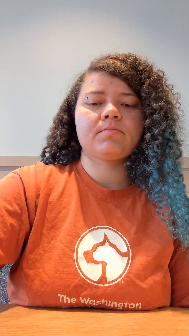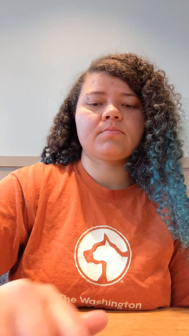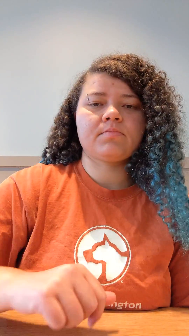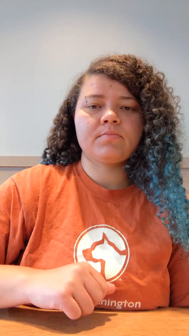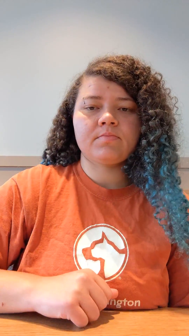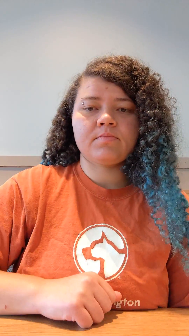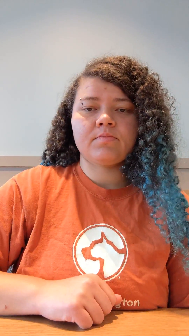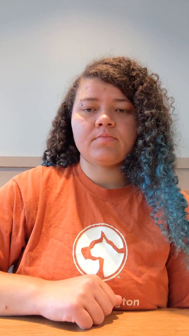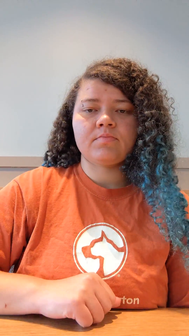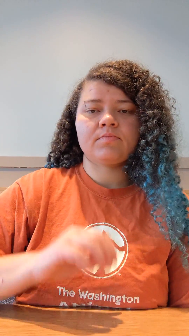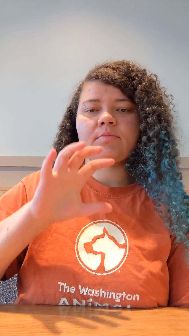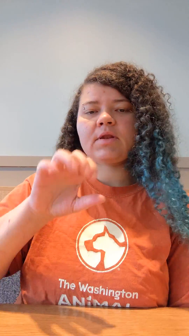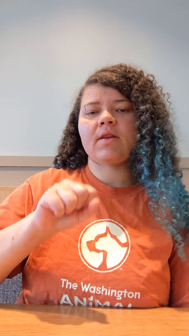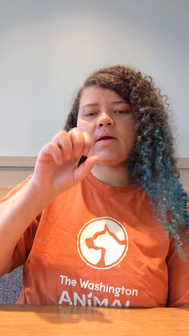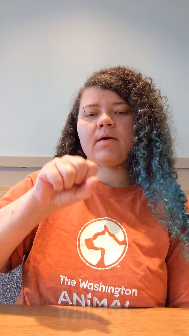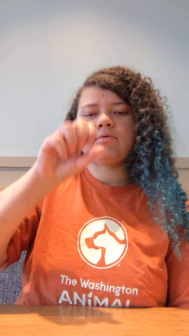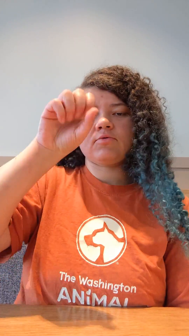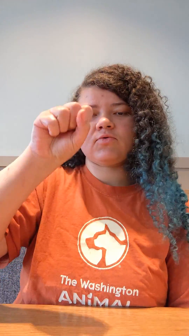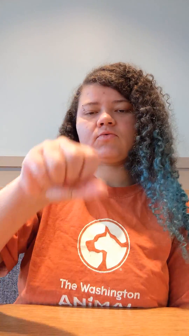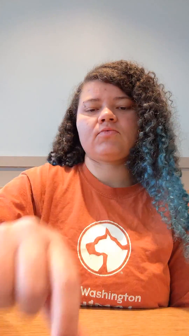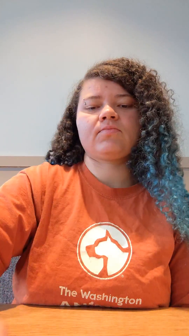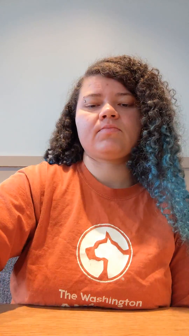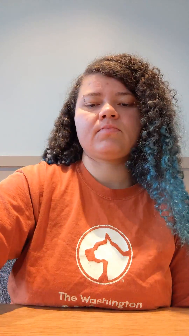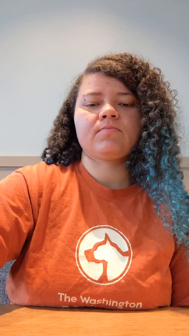ladder